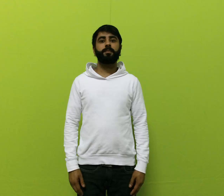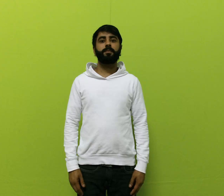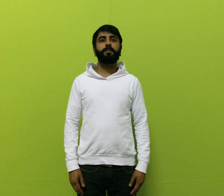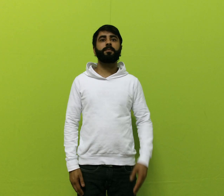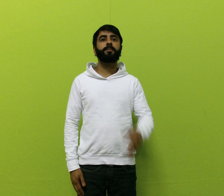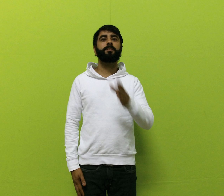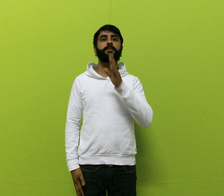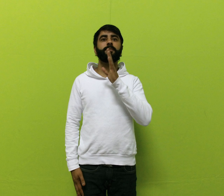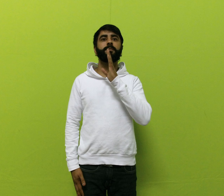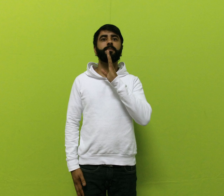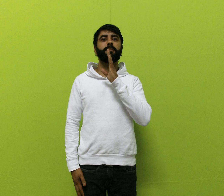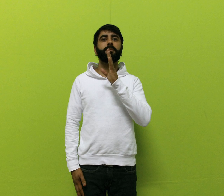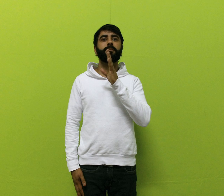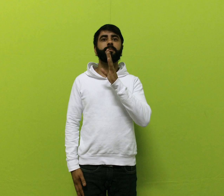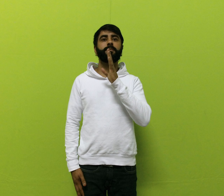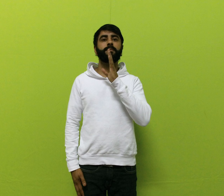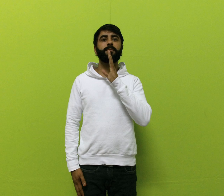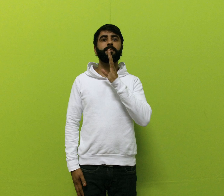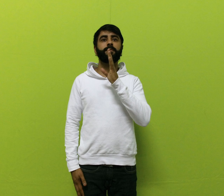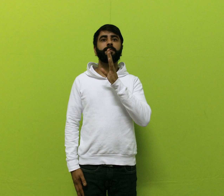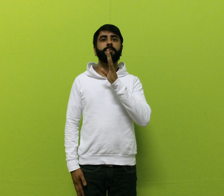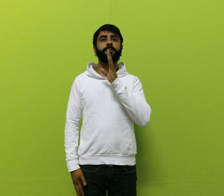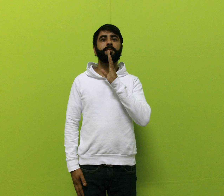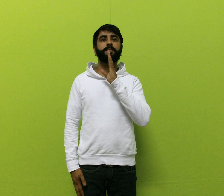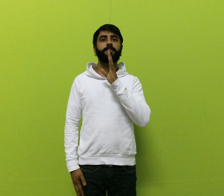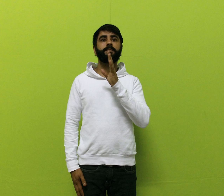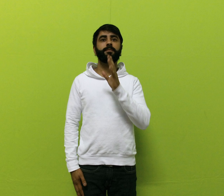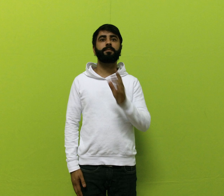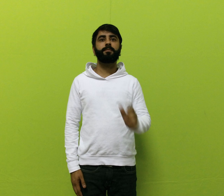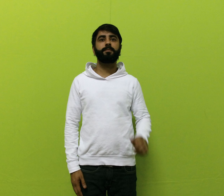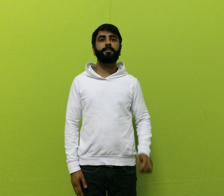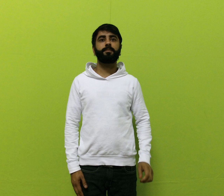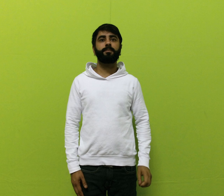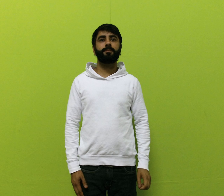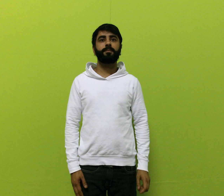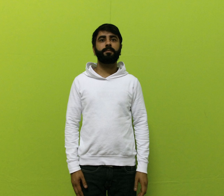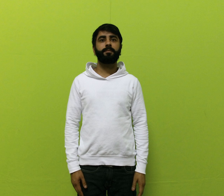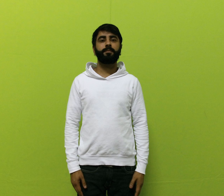conhecer